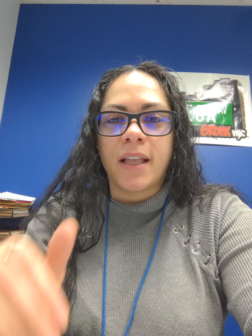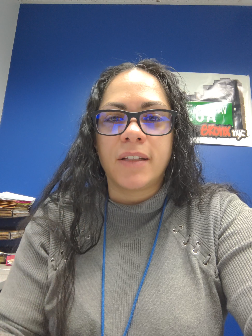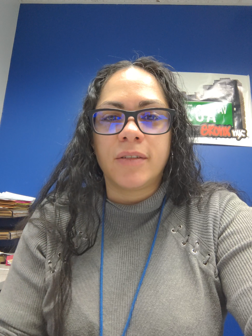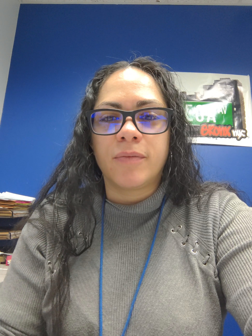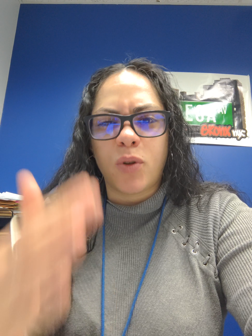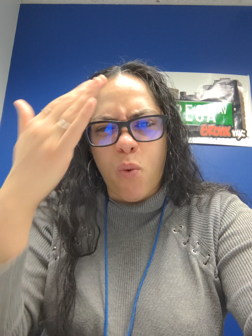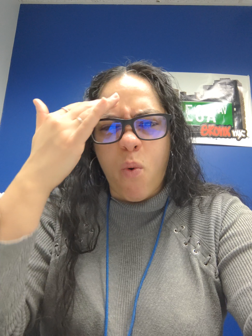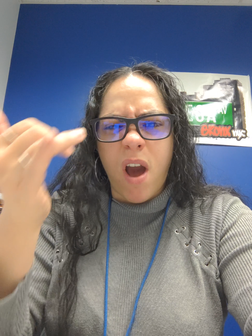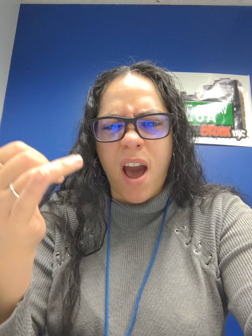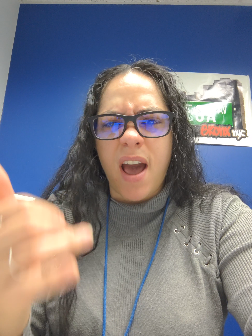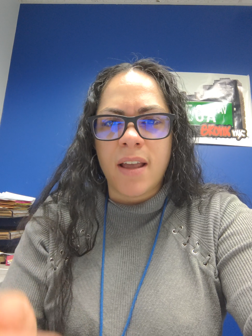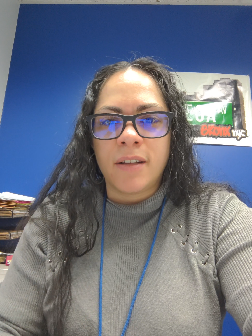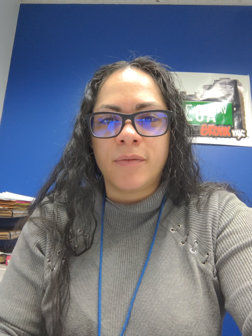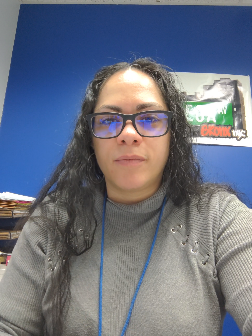why